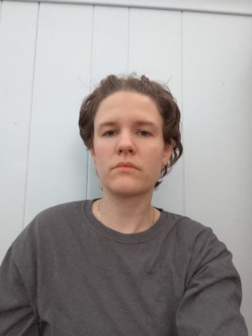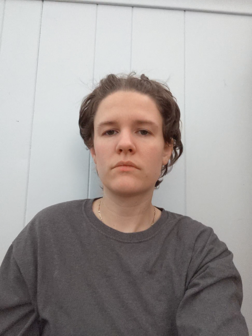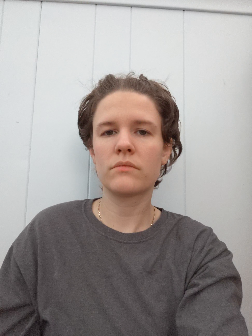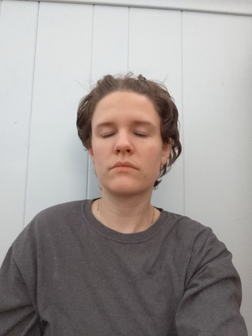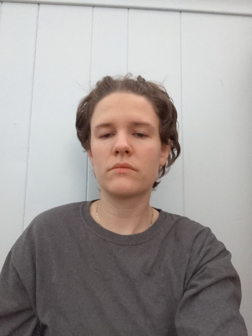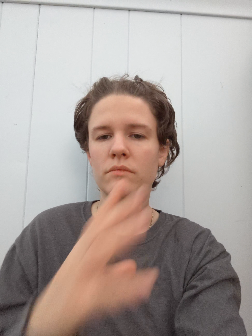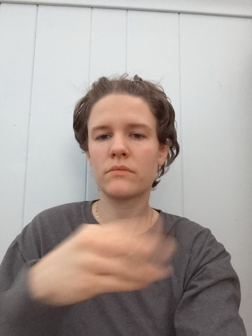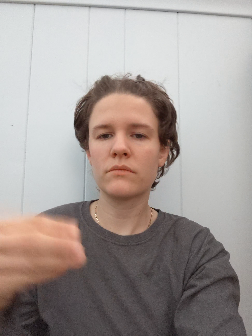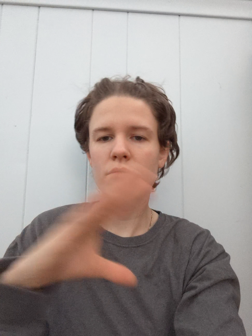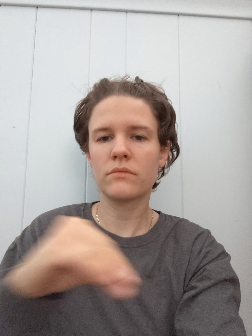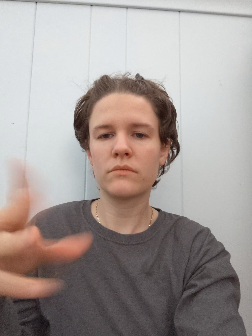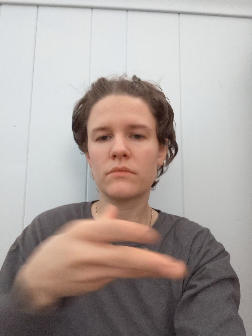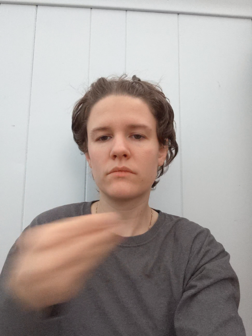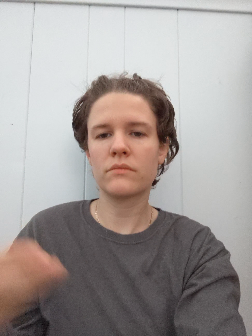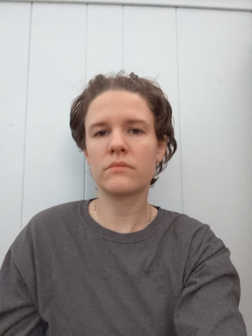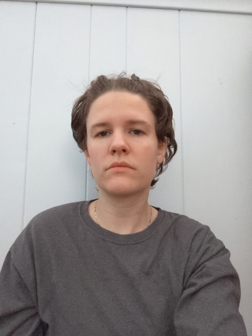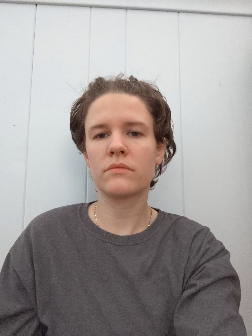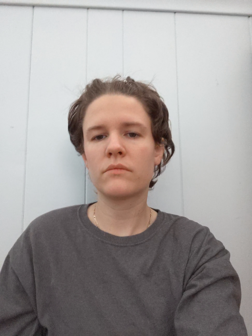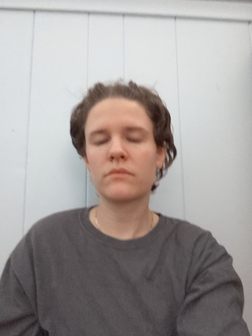story